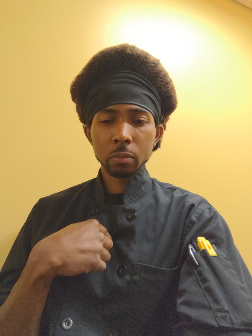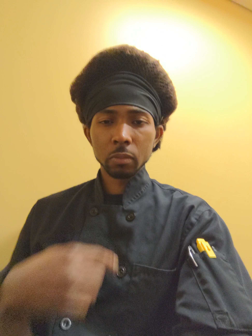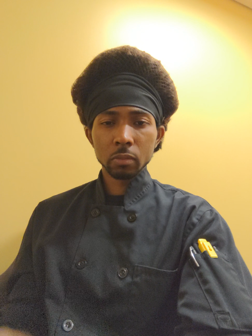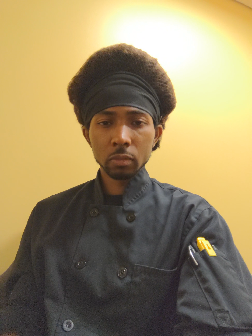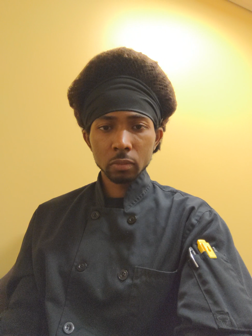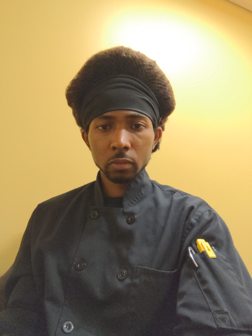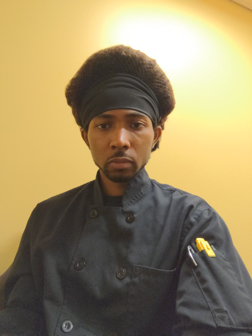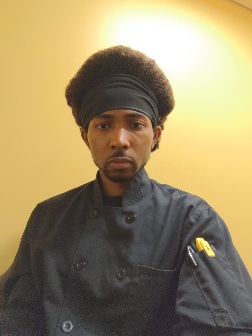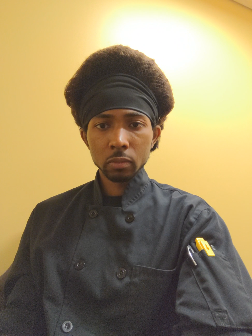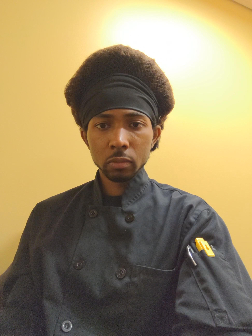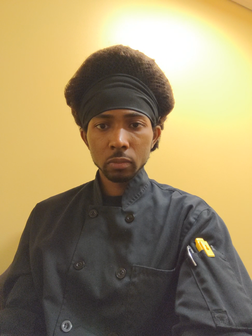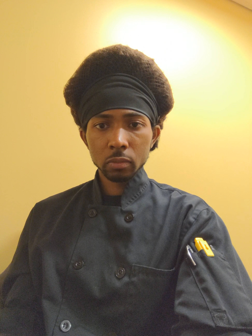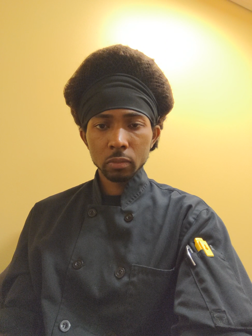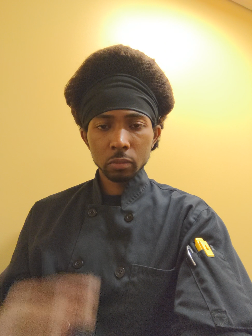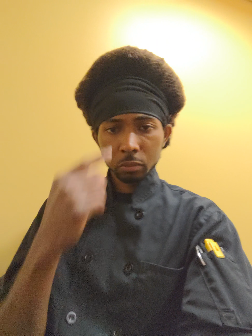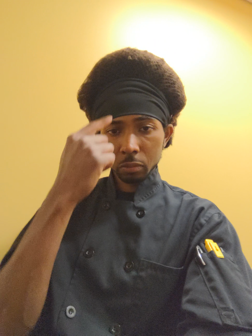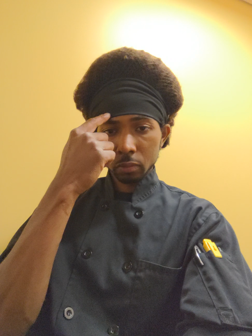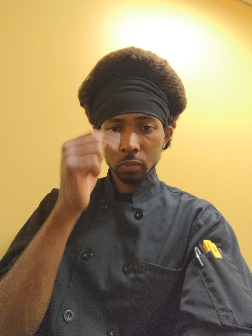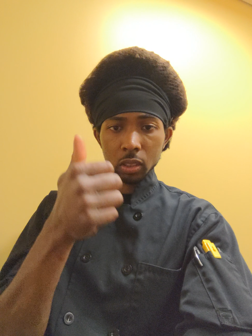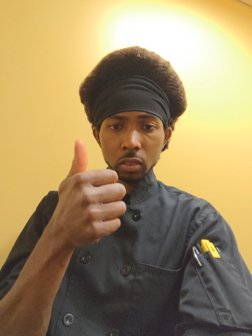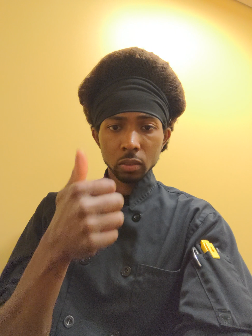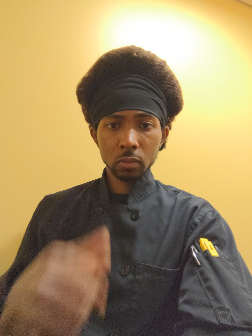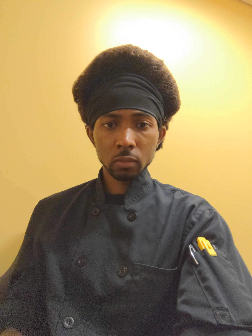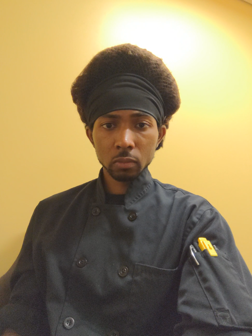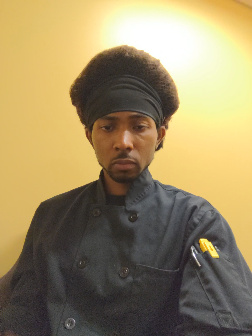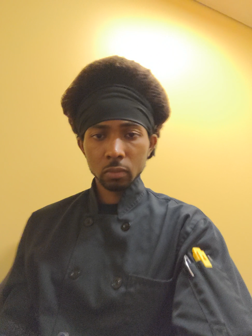dime